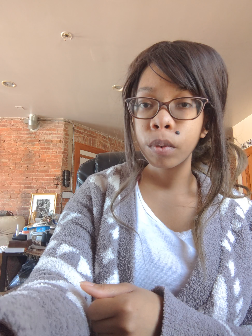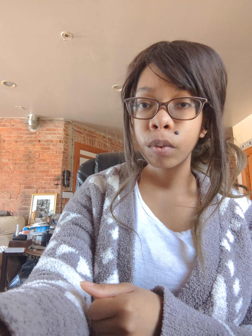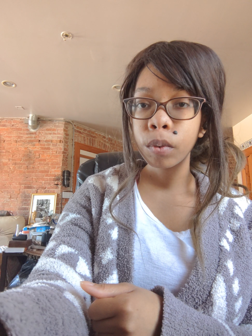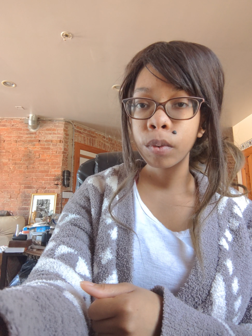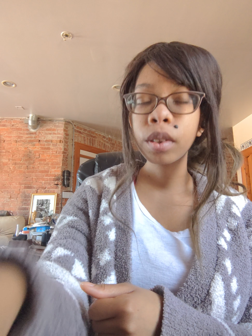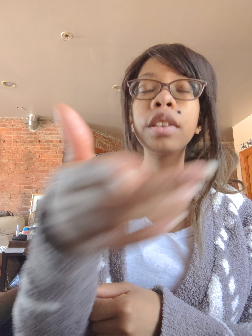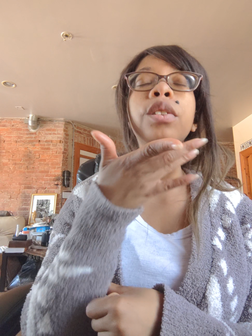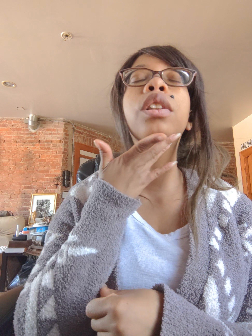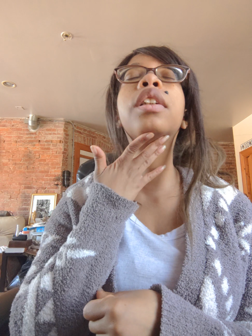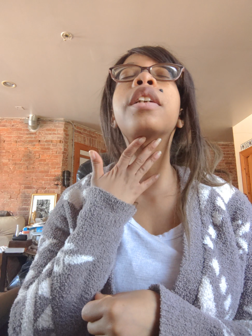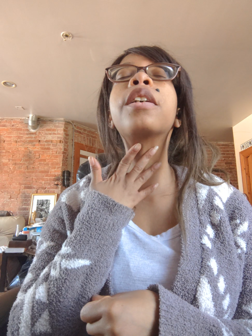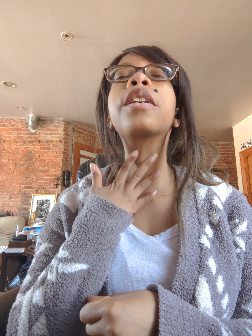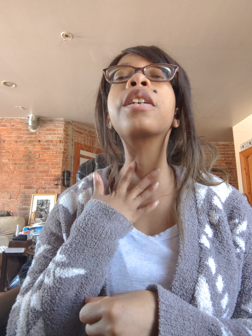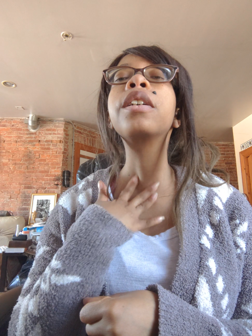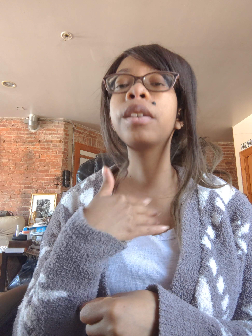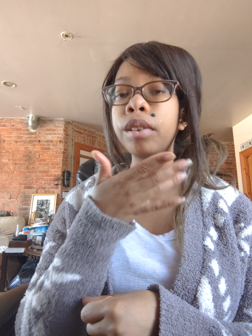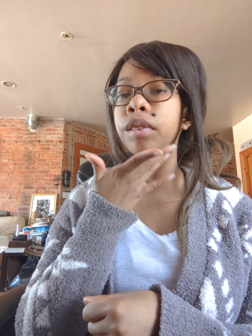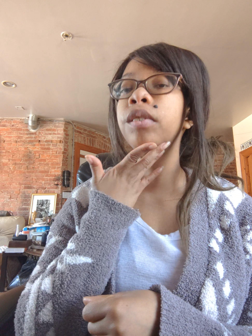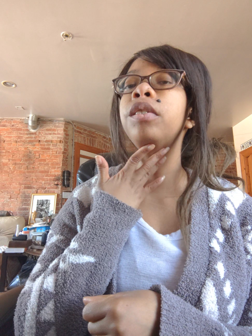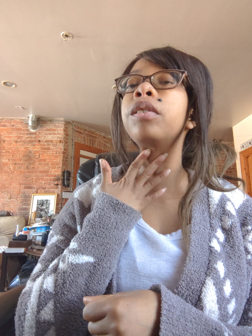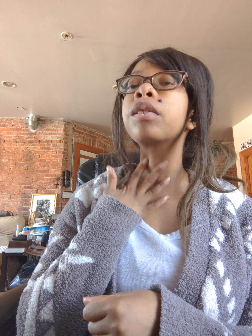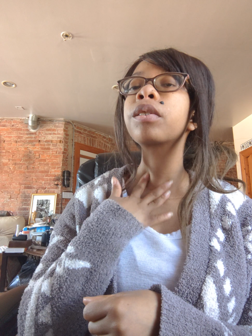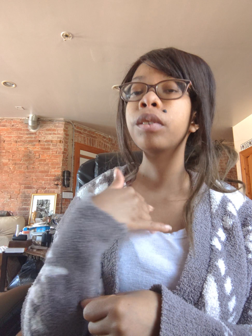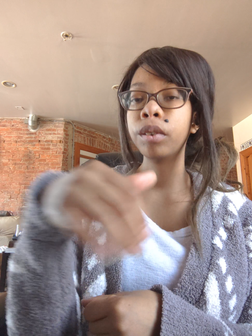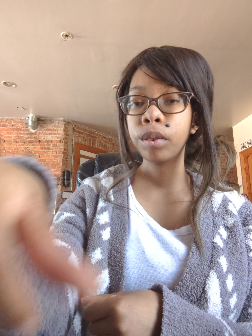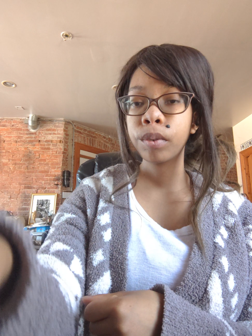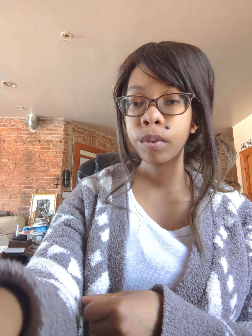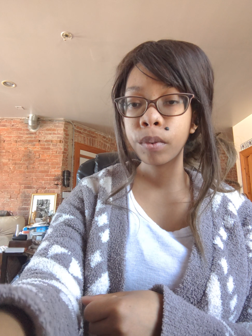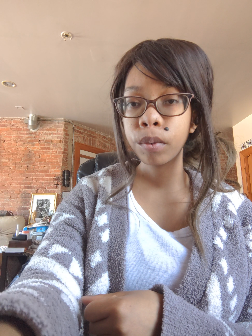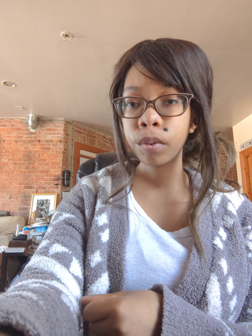thirsty